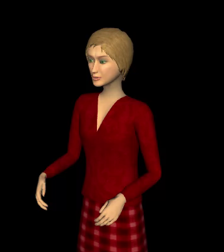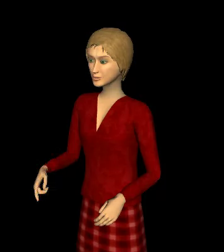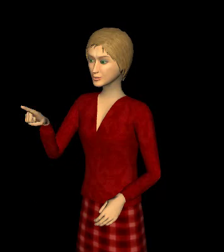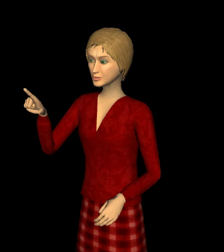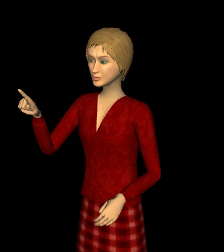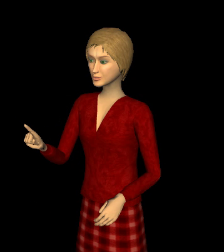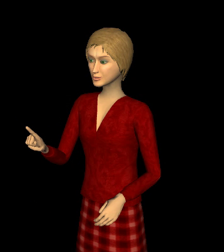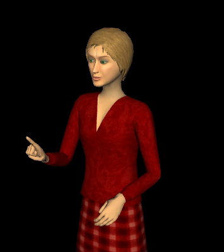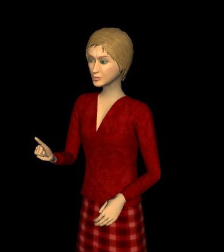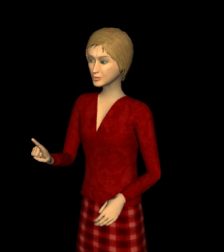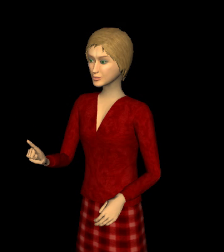يستجوب